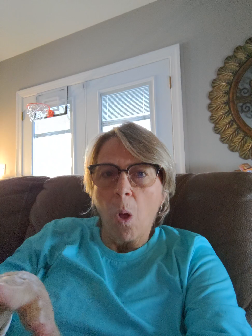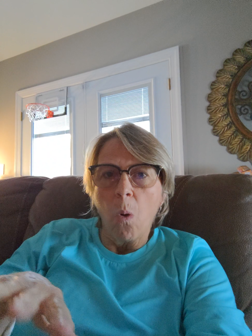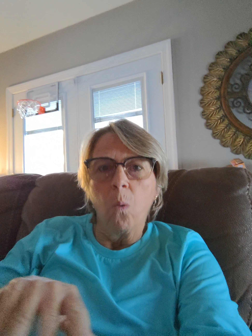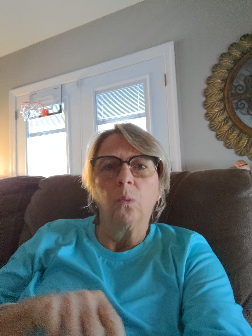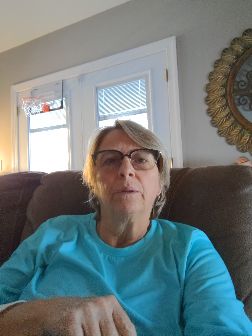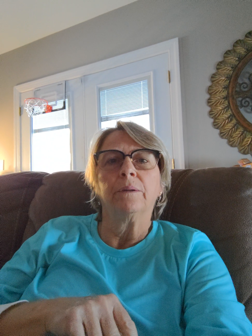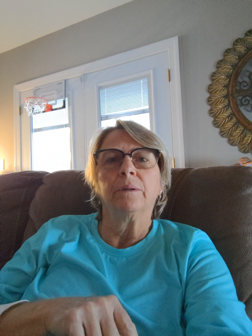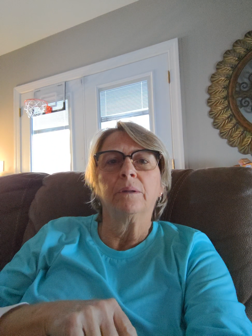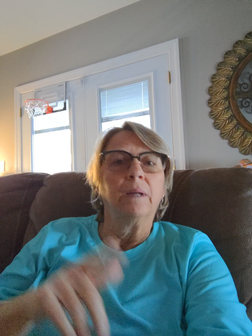blow